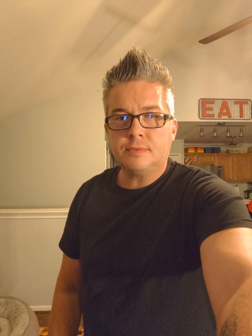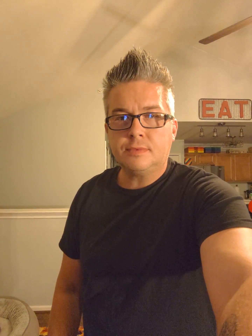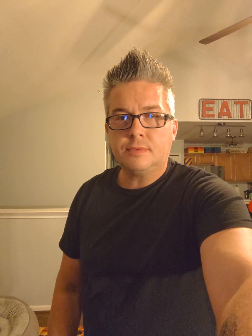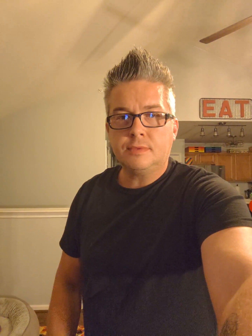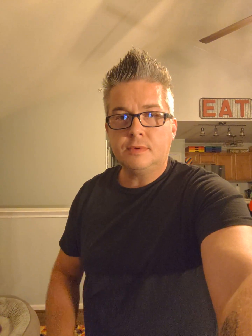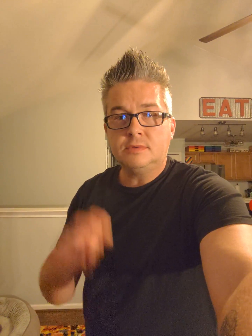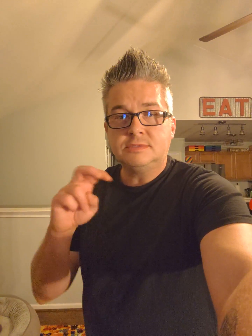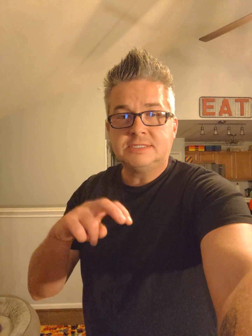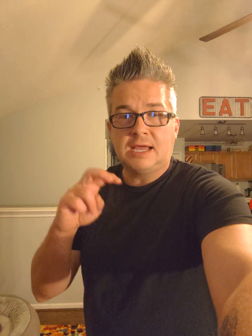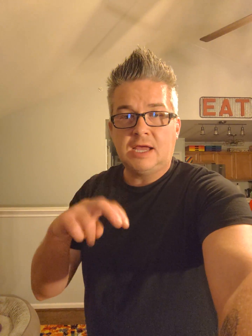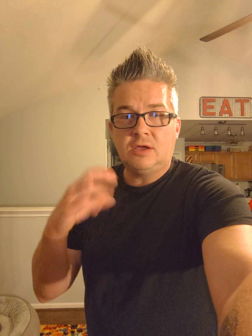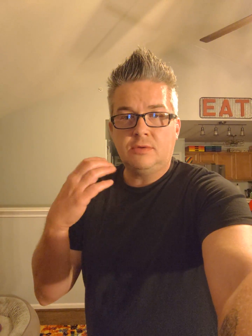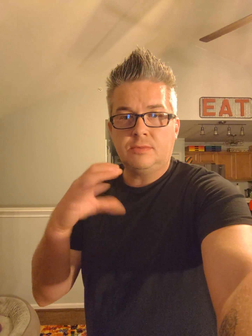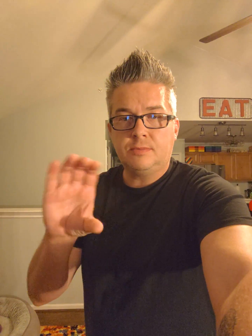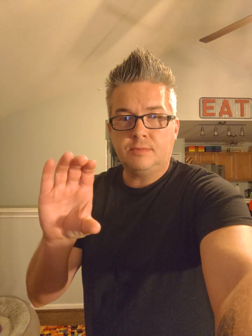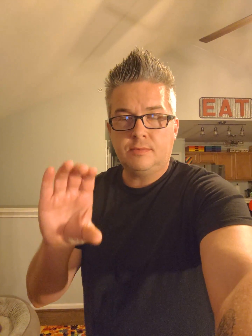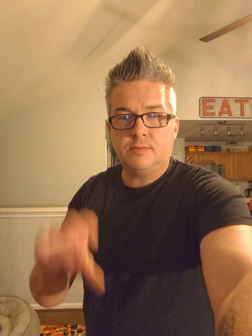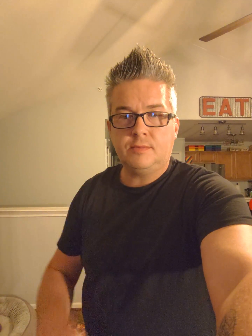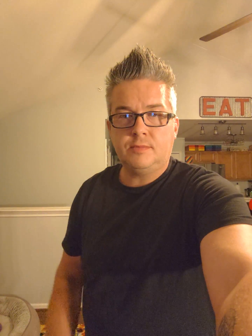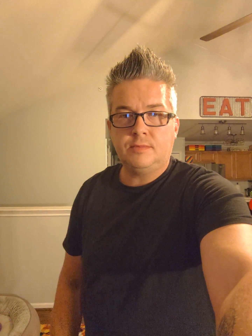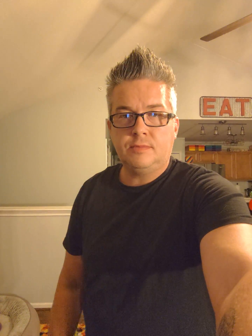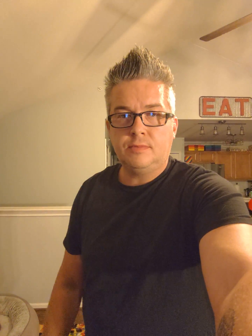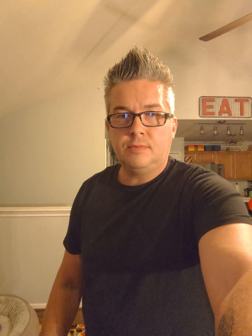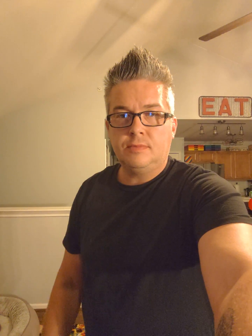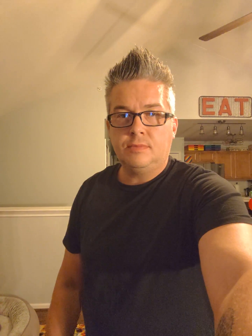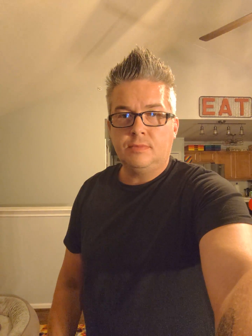potato chip